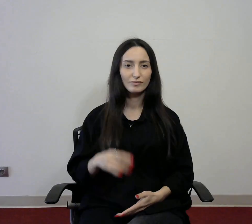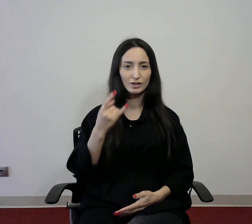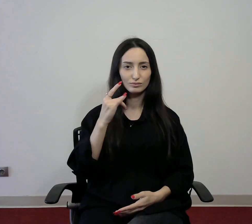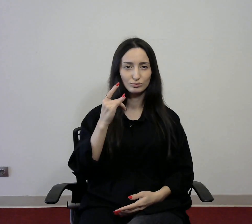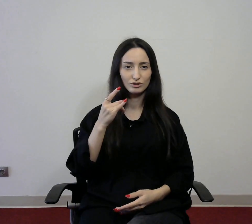uşaq